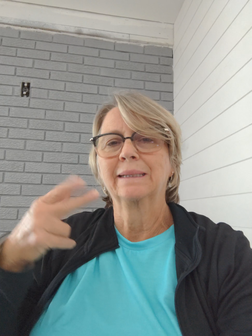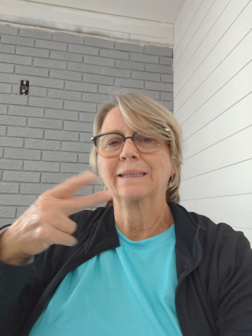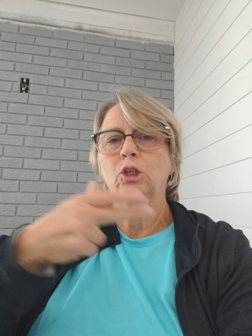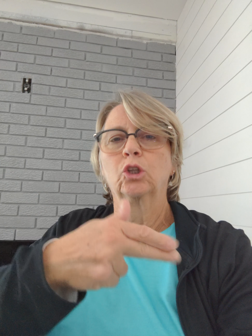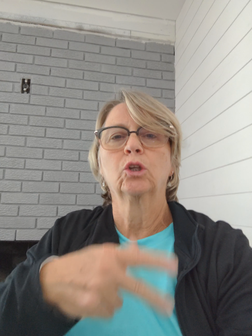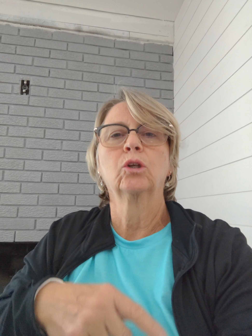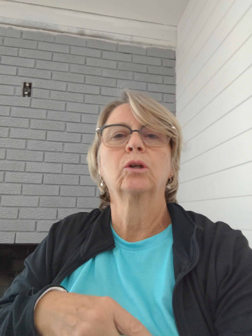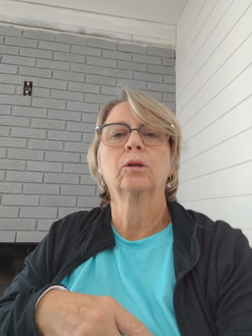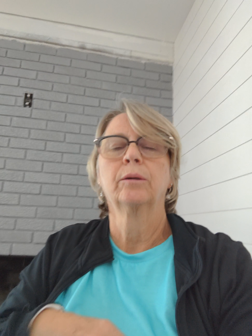scissors